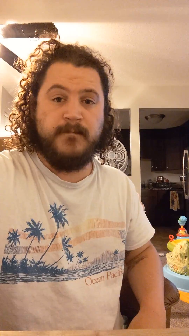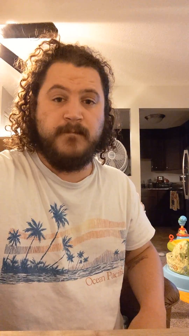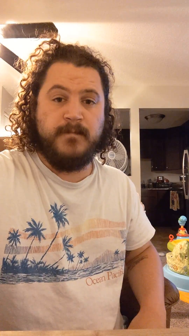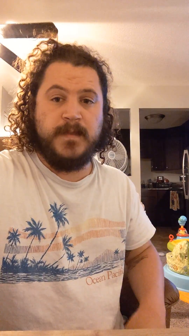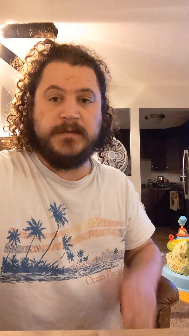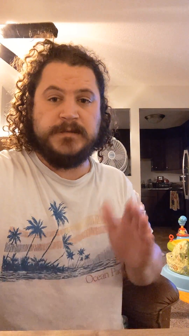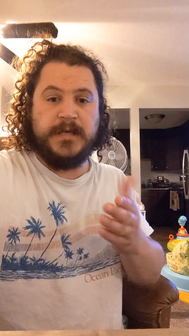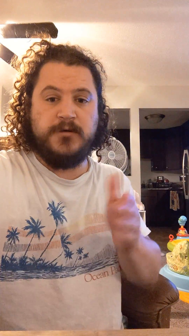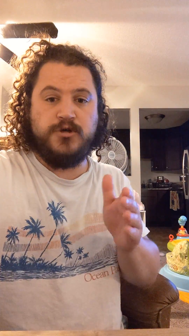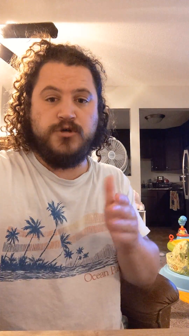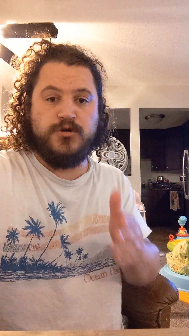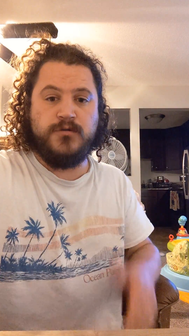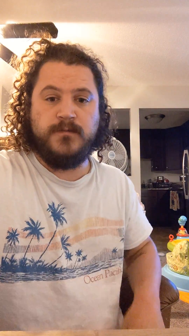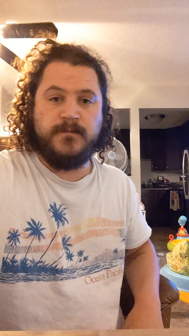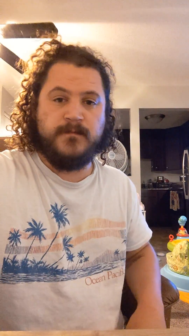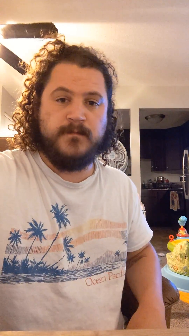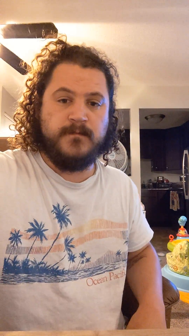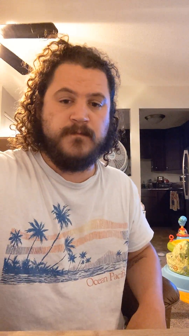share